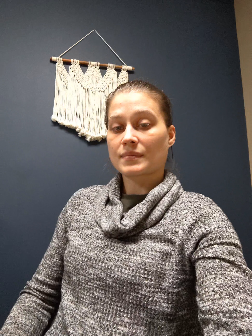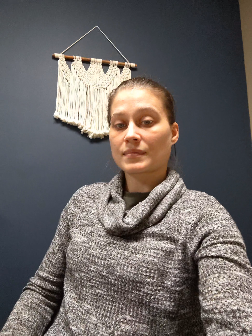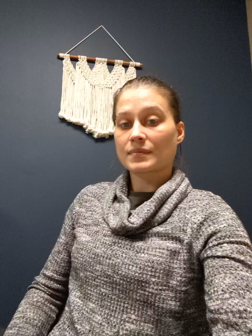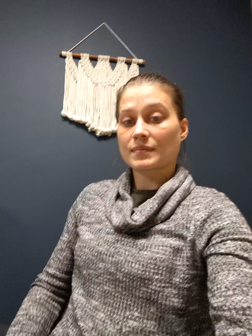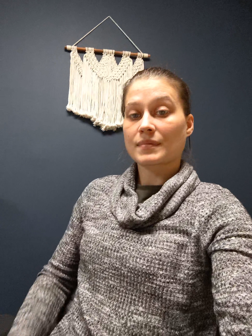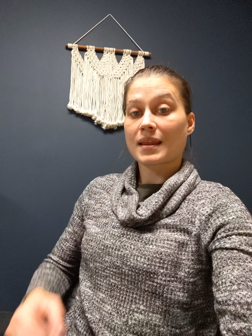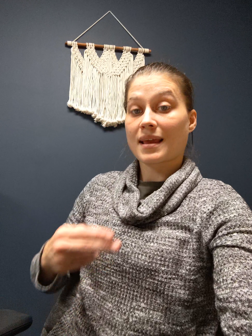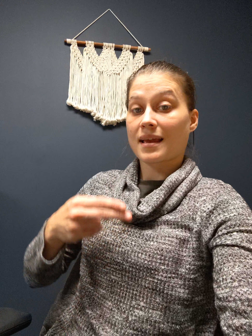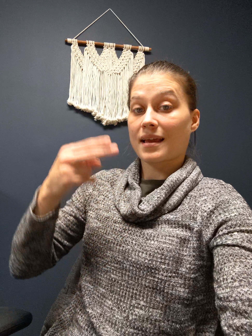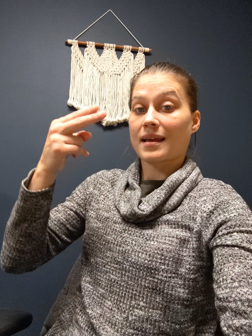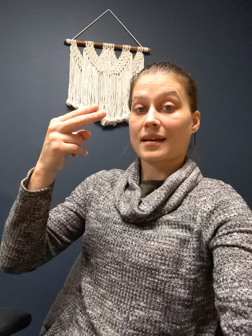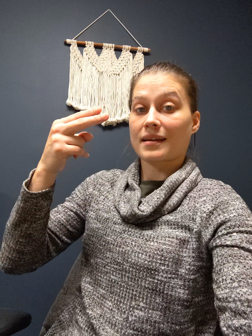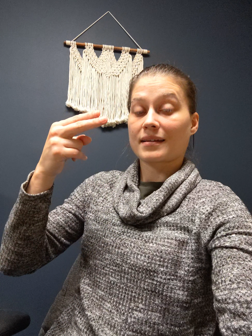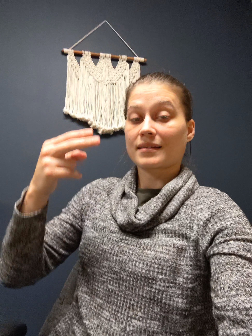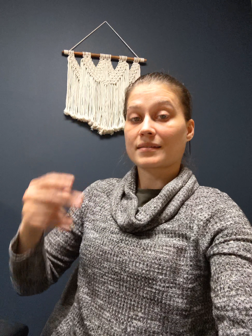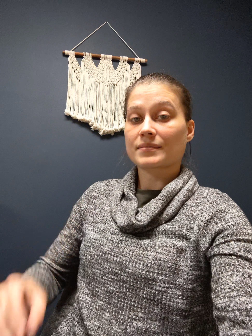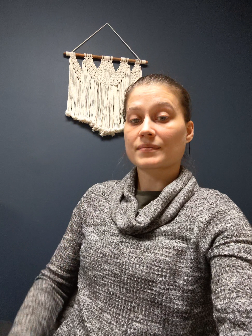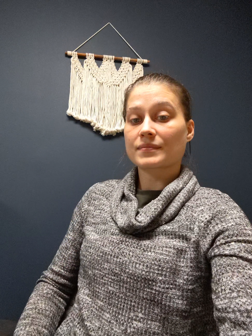high